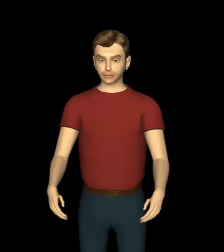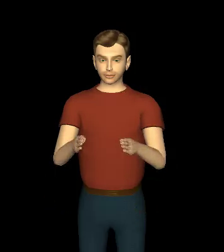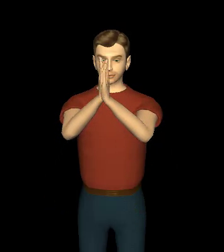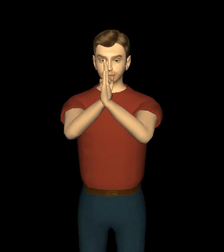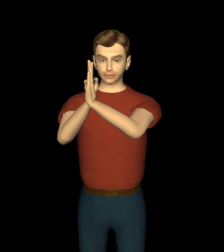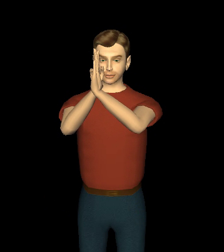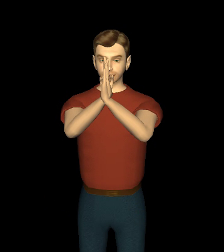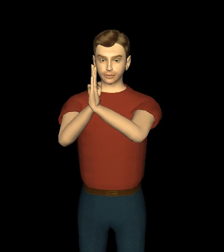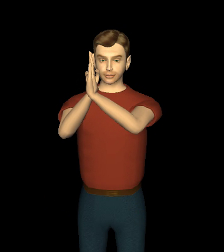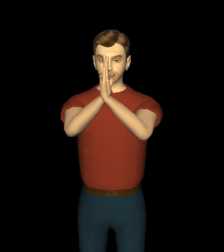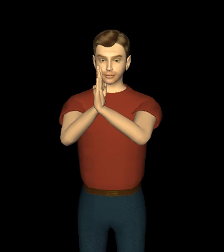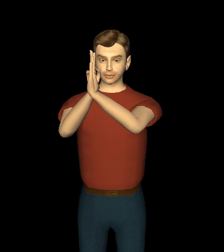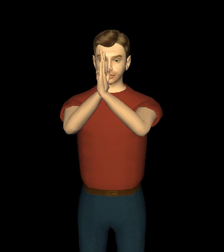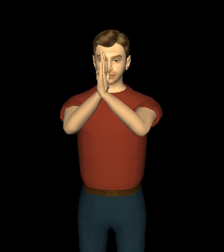يخفي